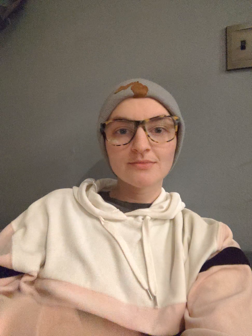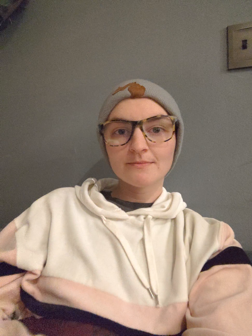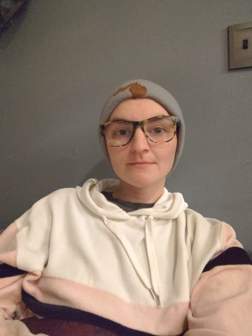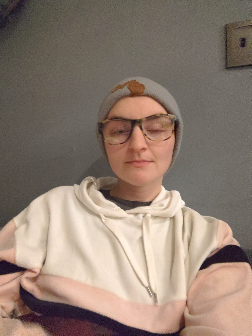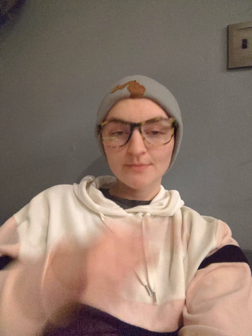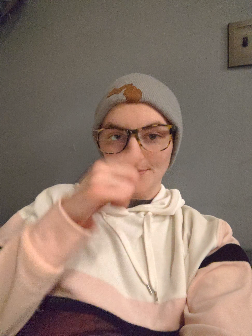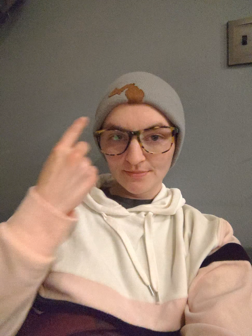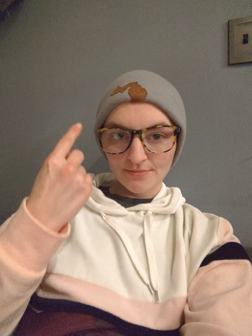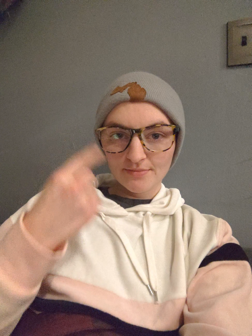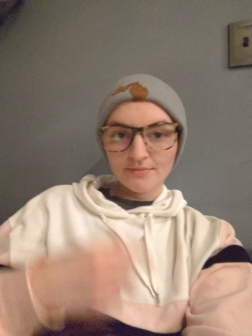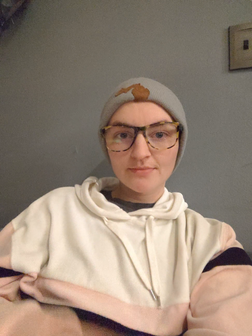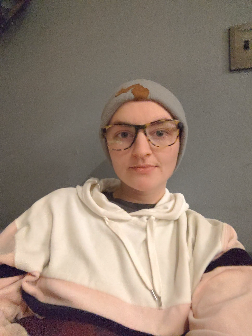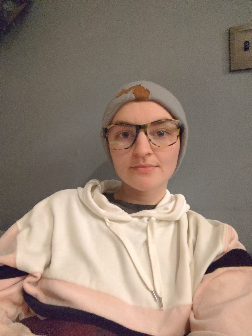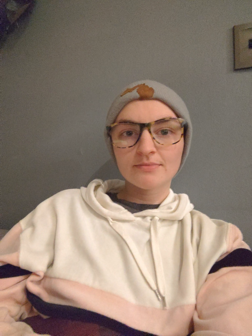black